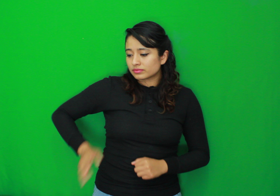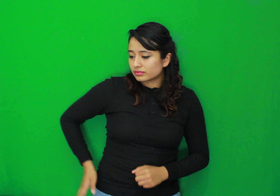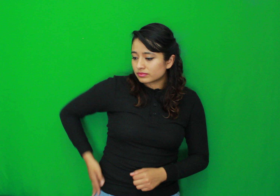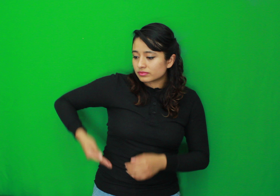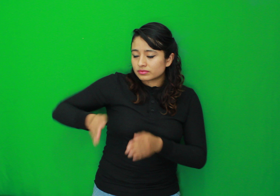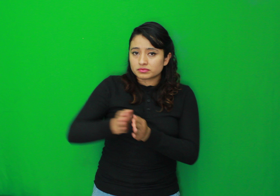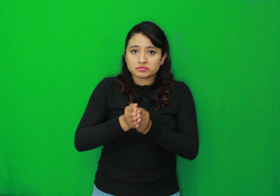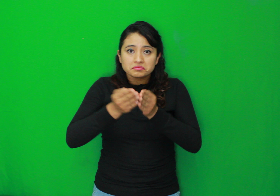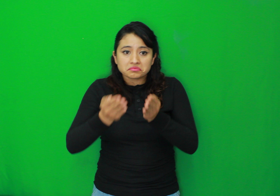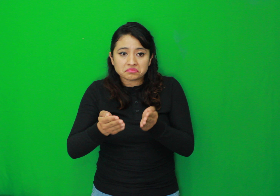cartera